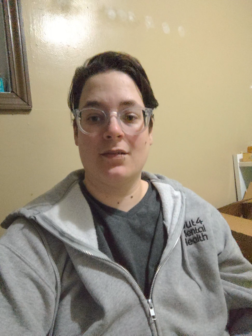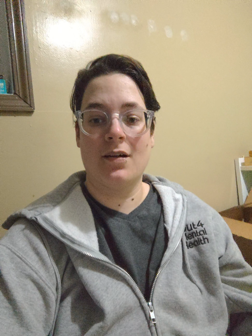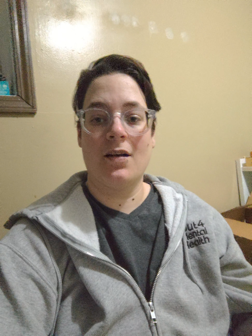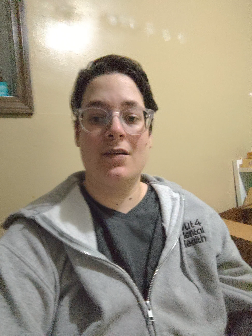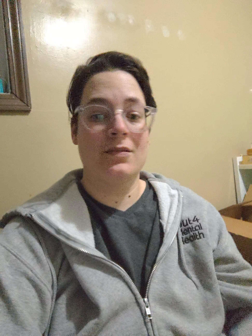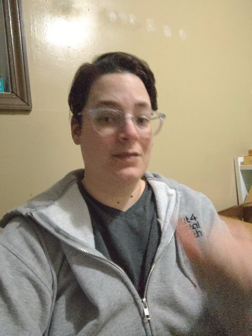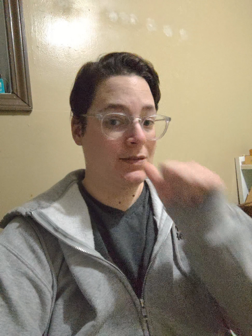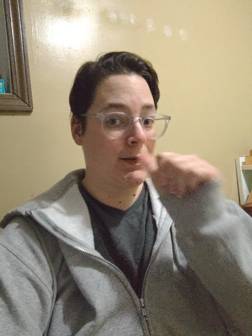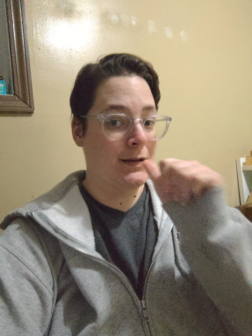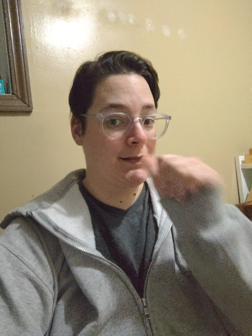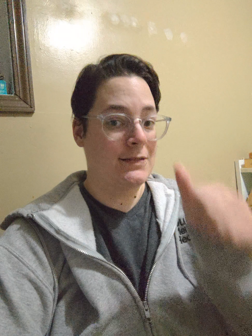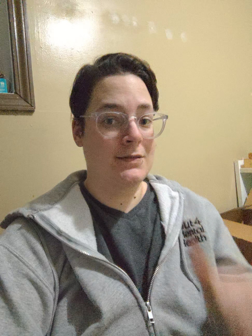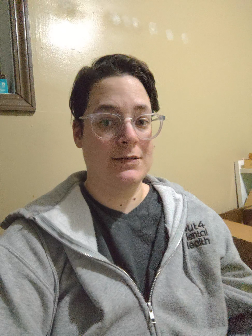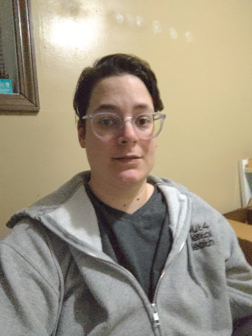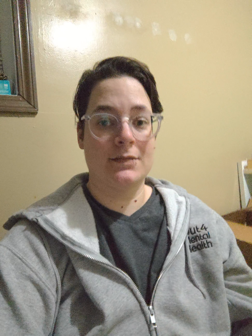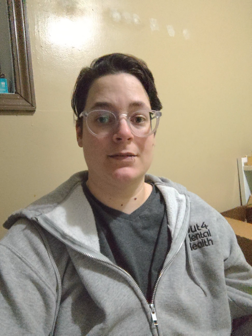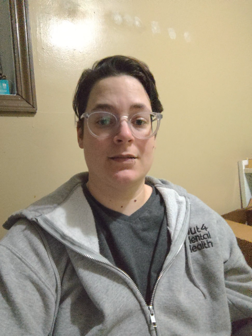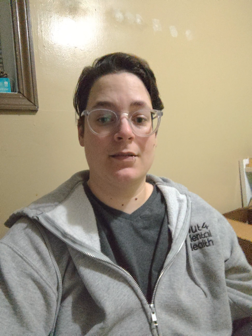nuts